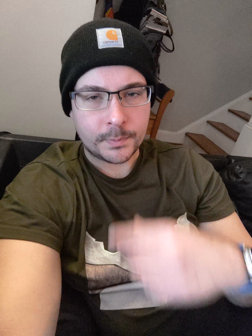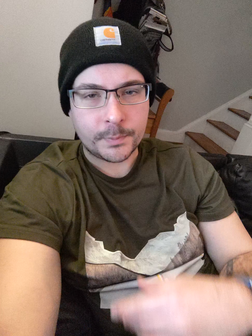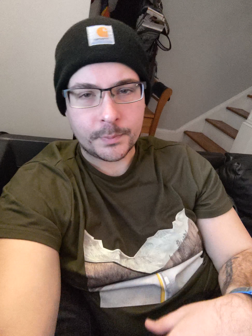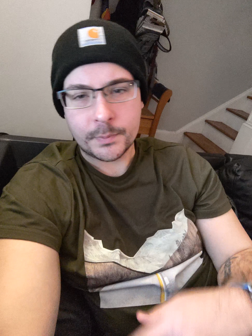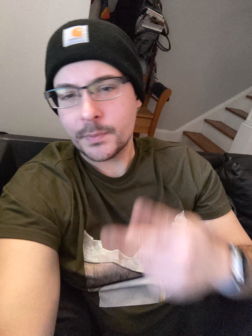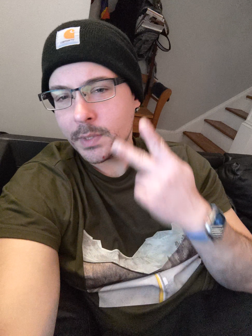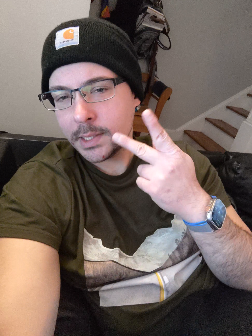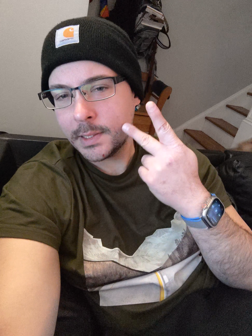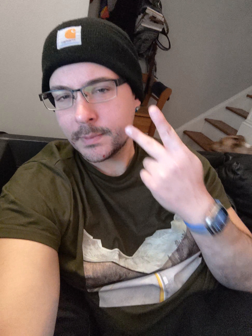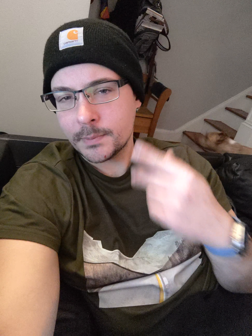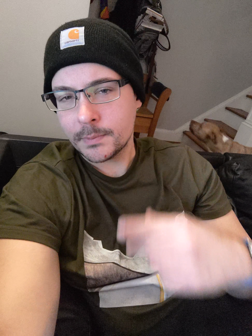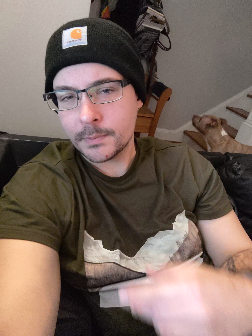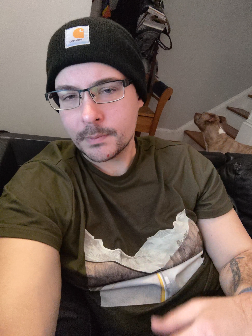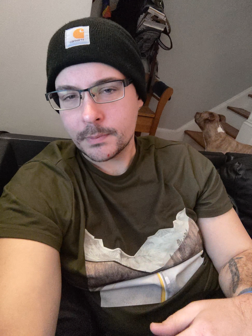kitty